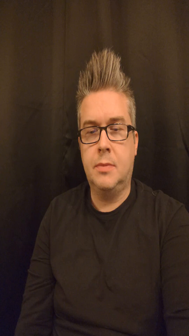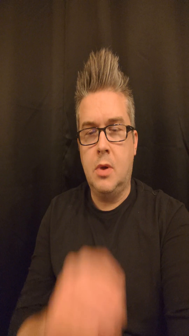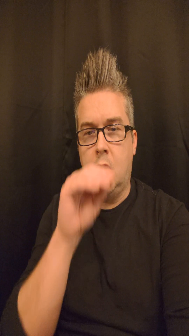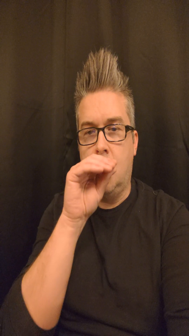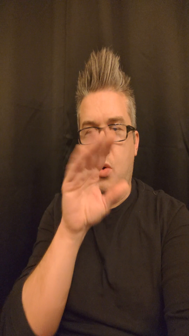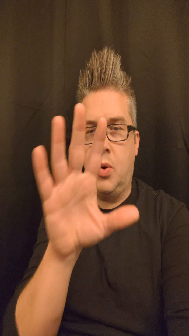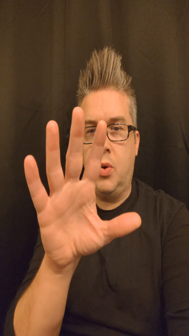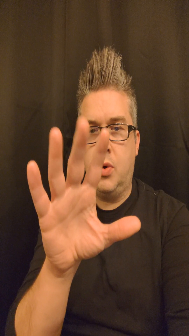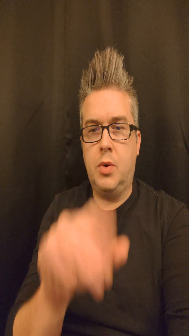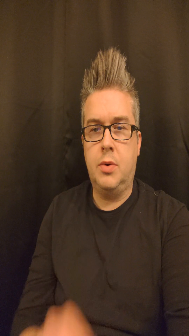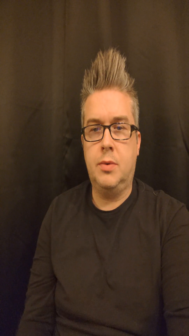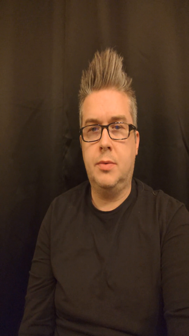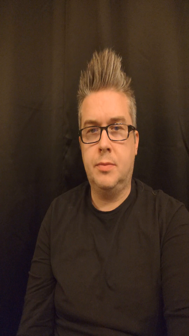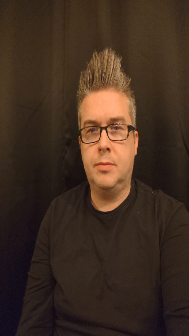blow